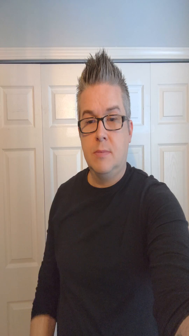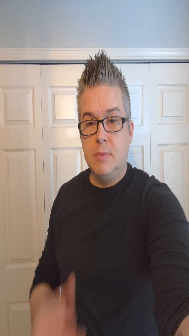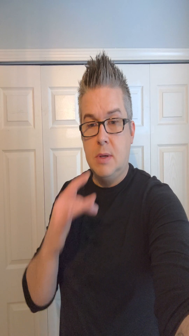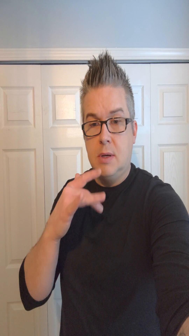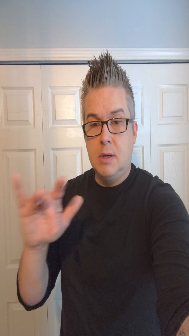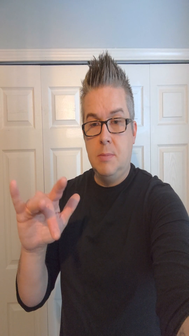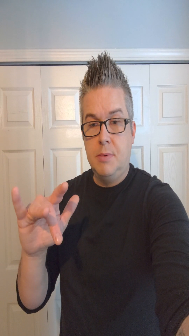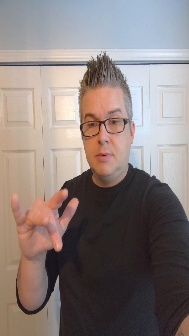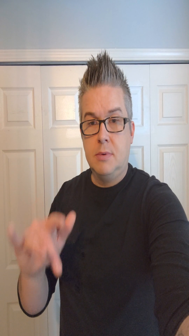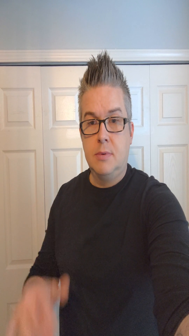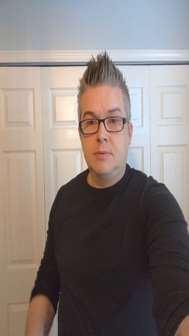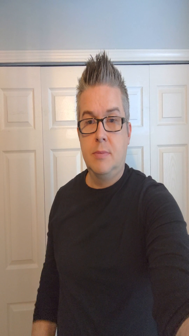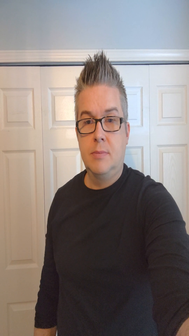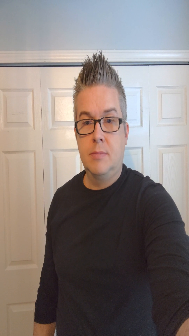empty